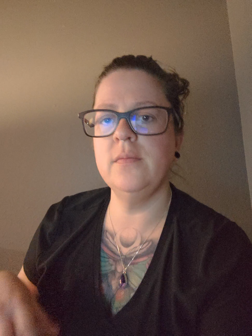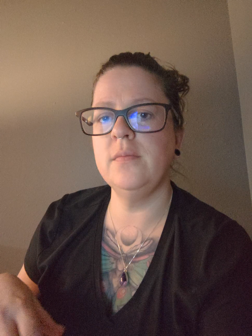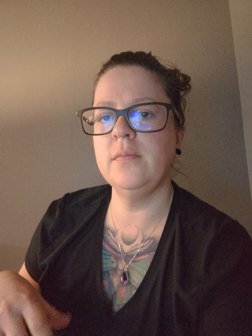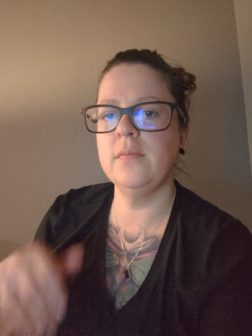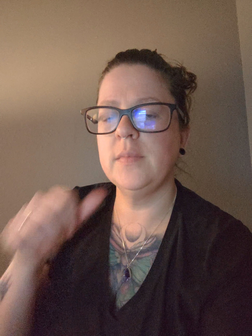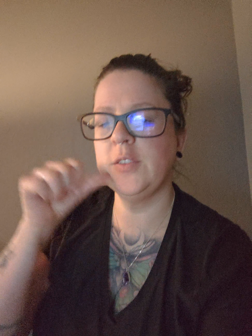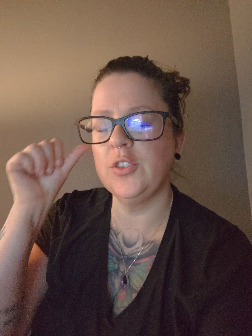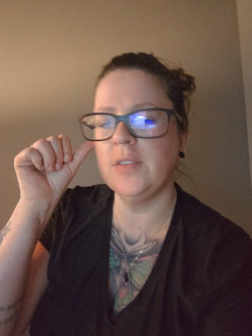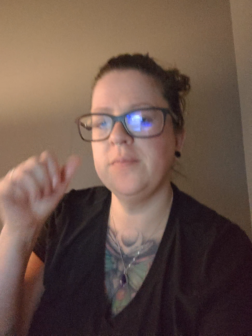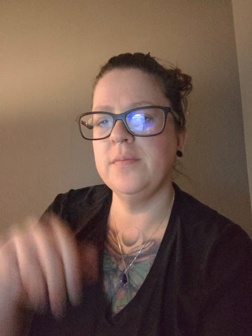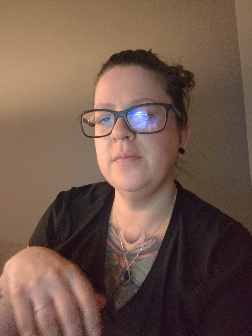yesterday